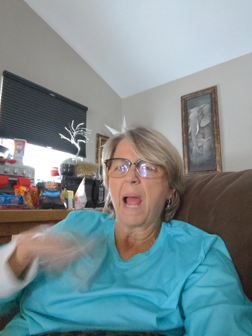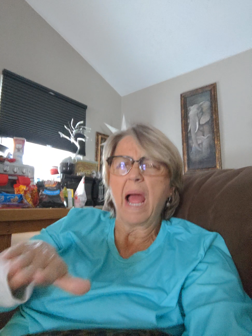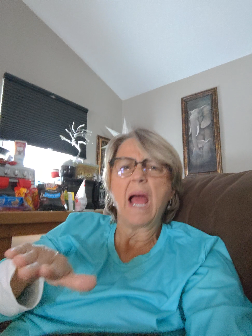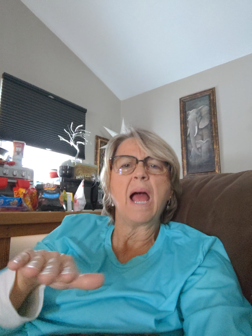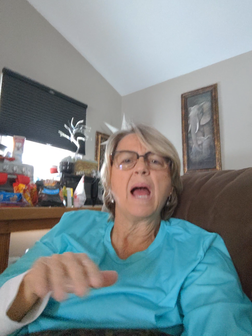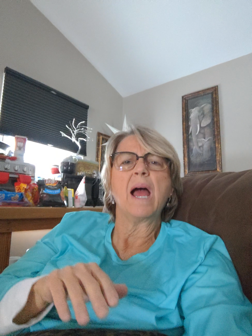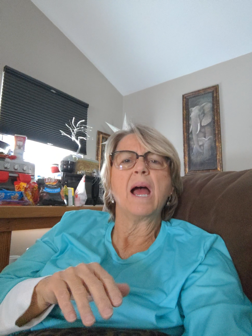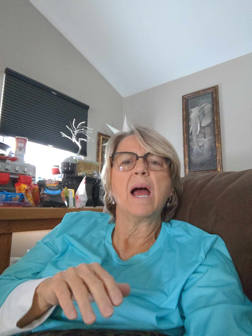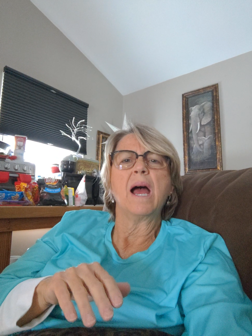bad